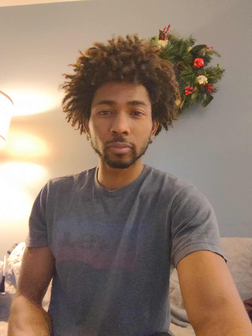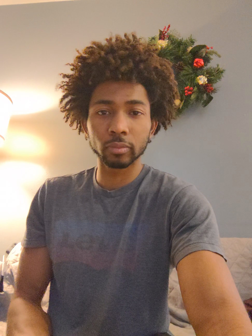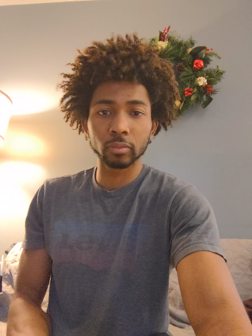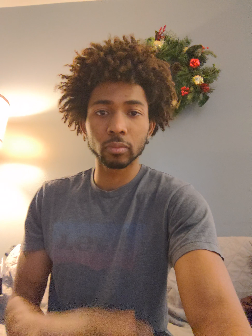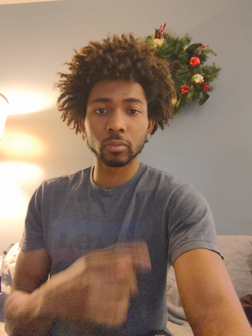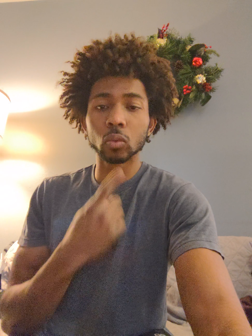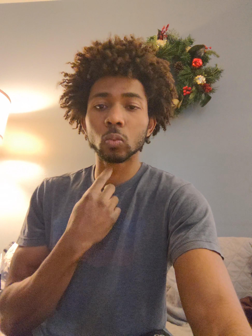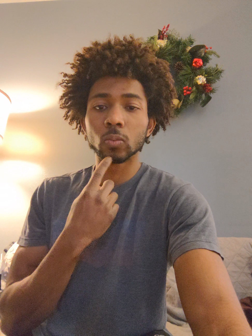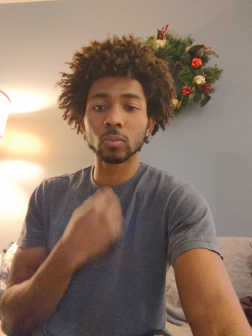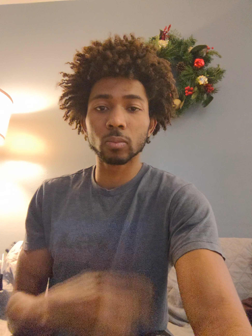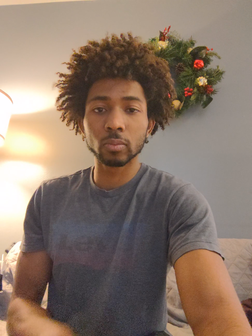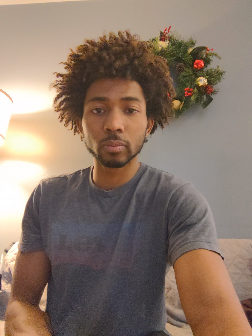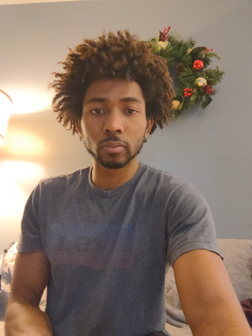red